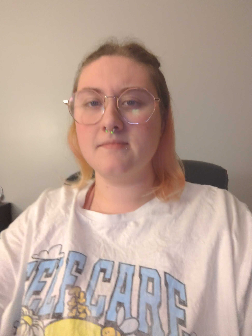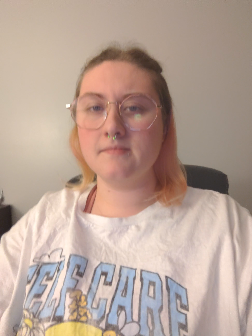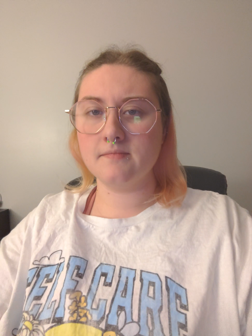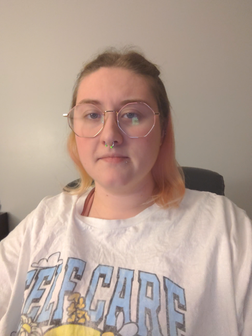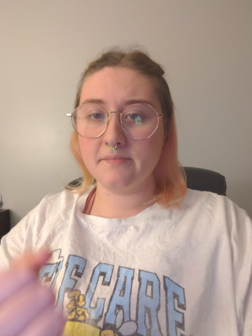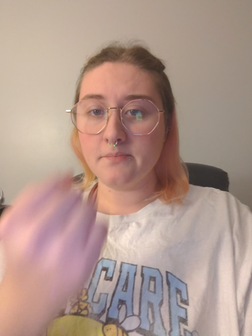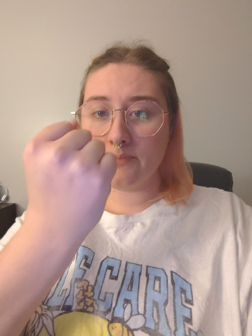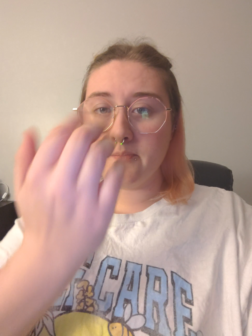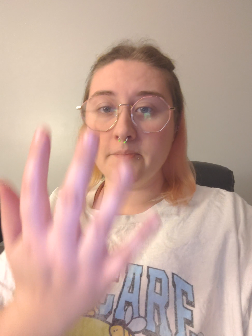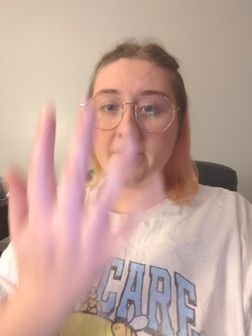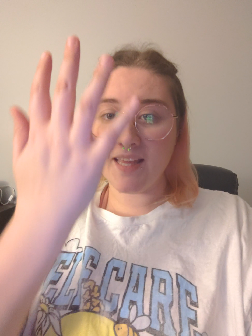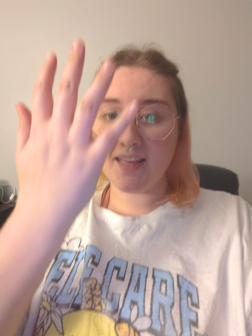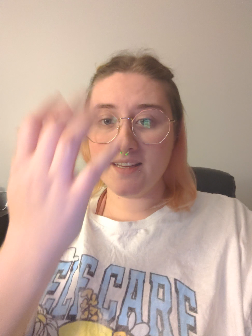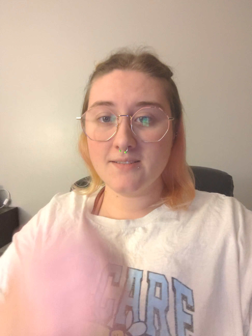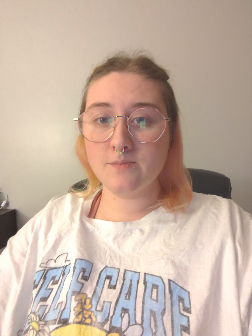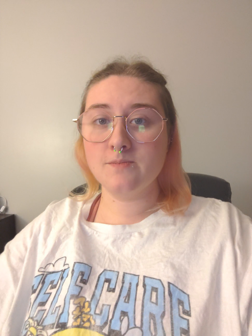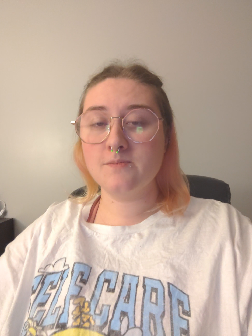mitten